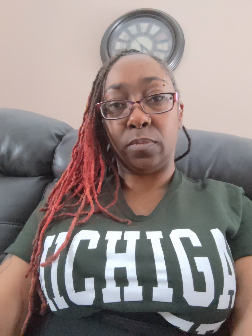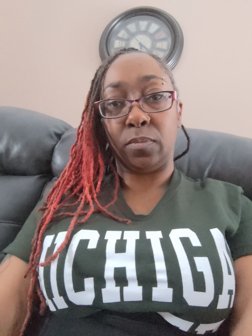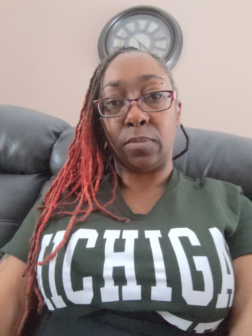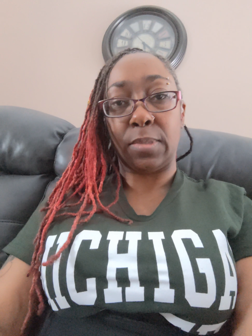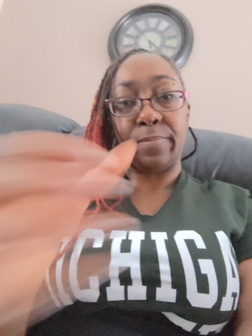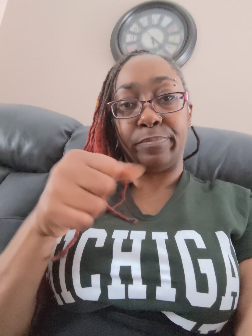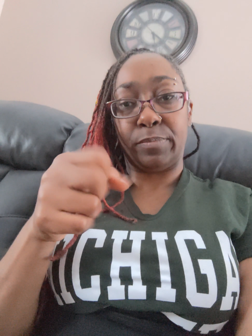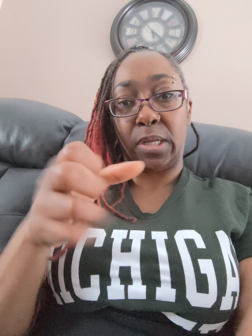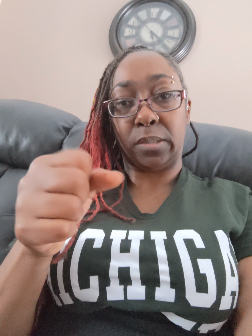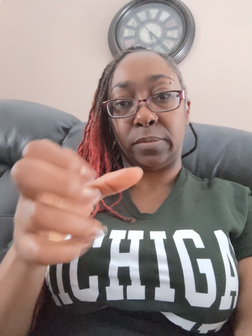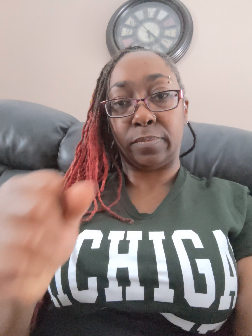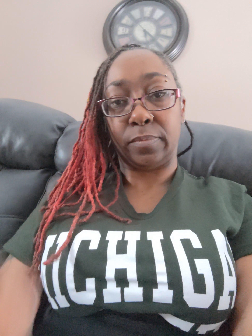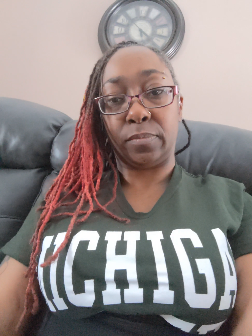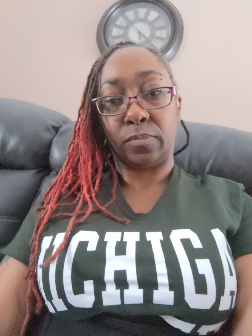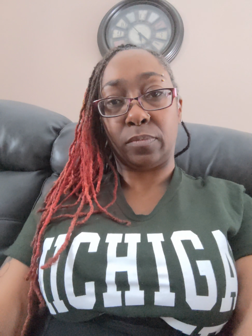milk